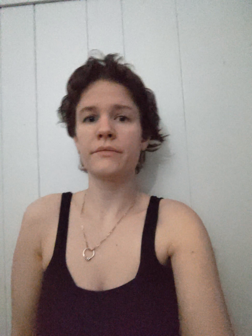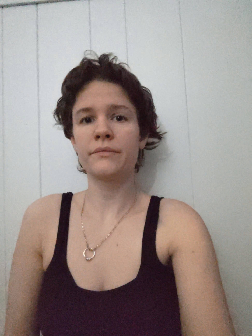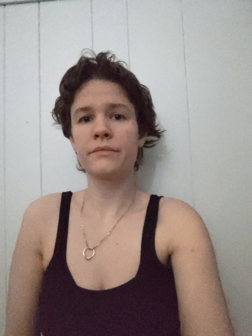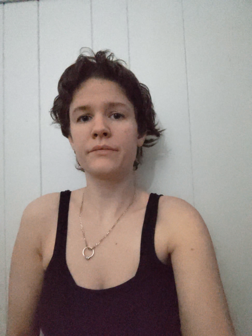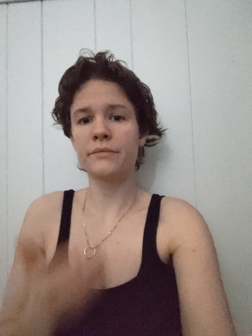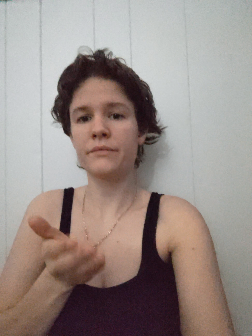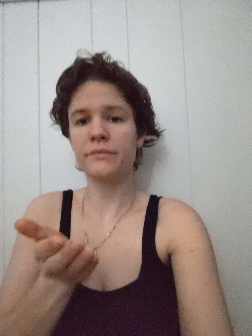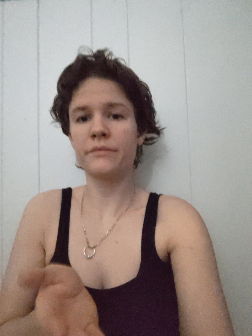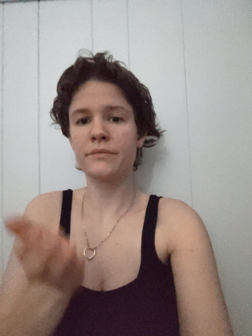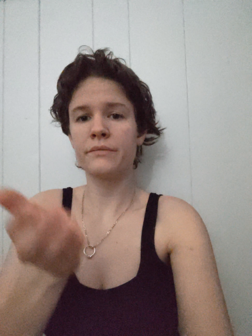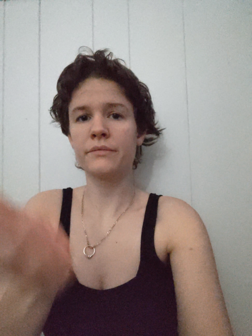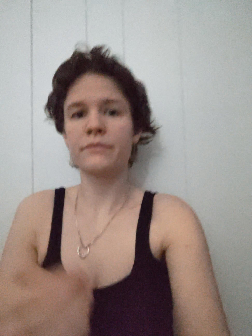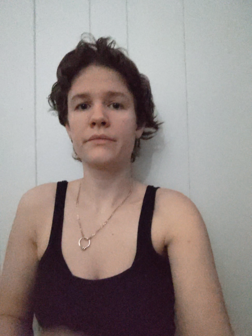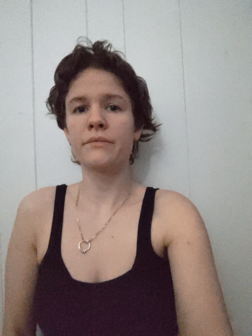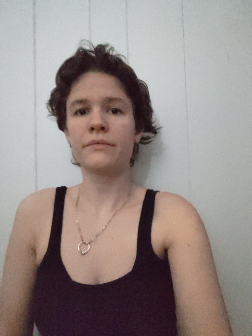boat